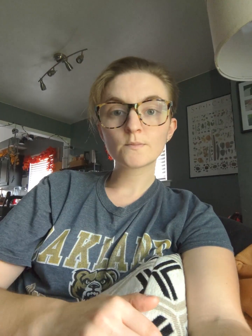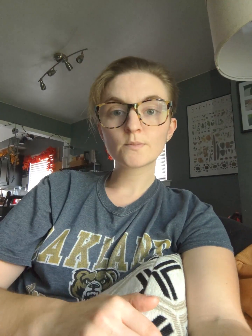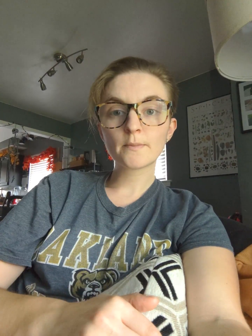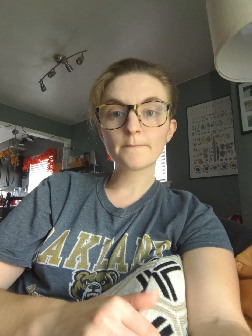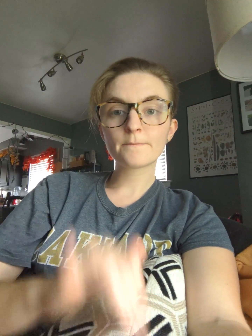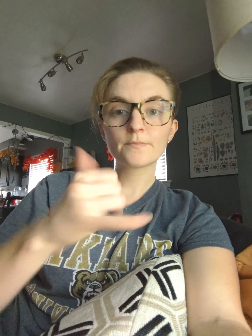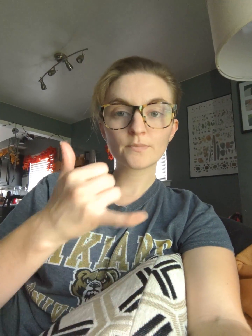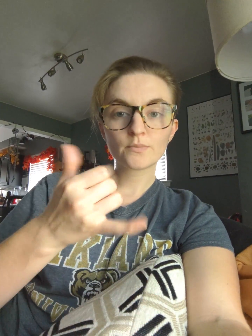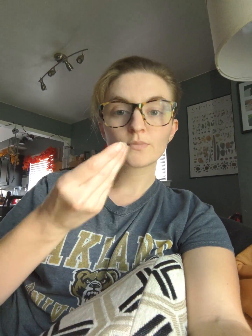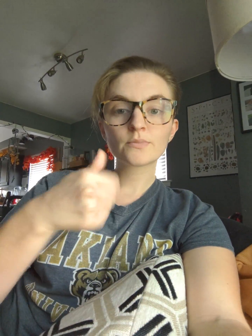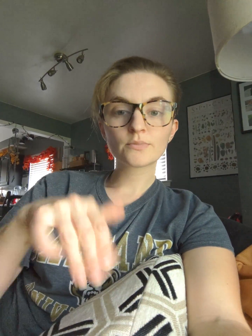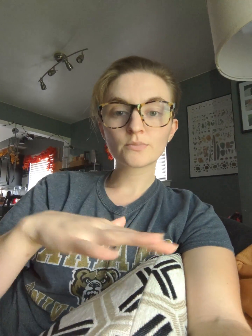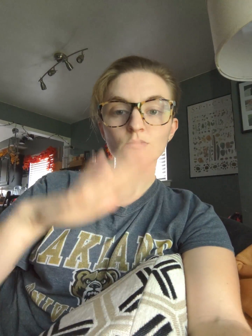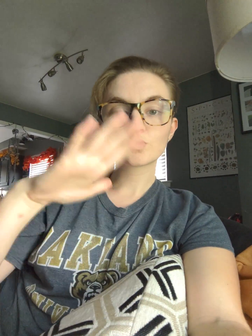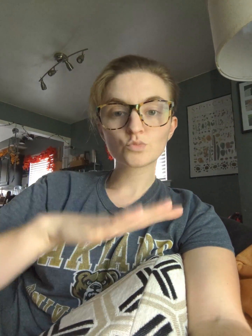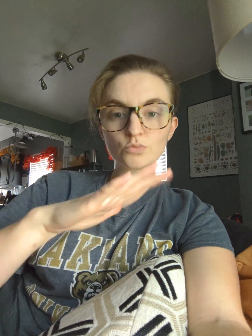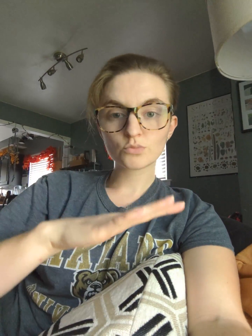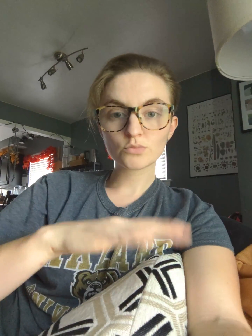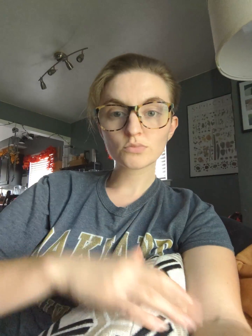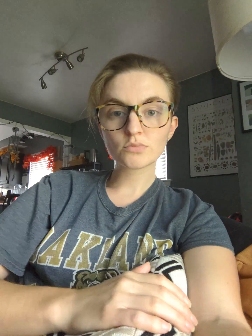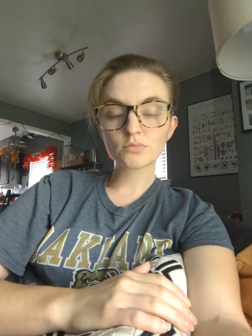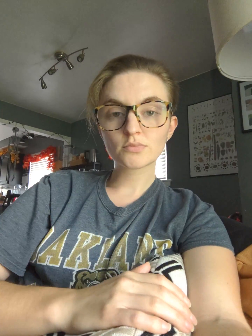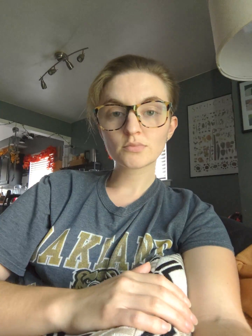playground